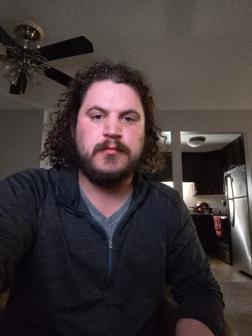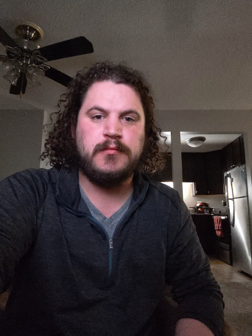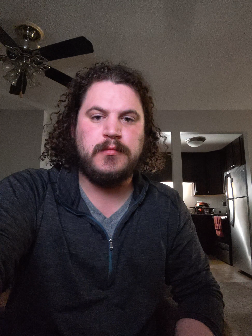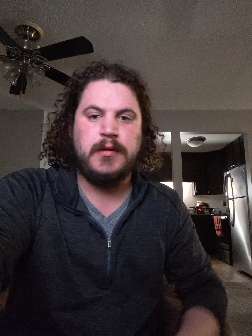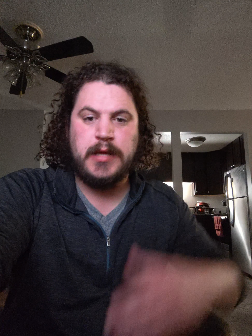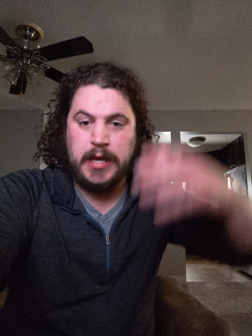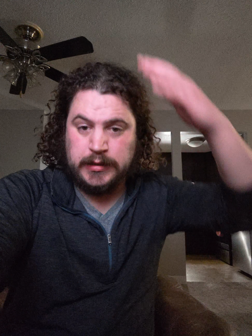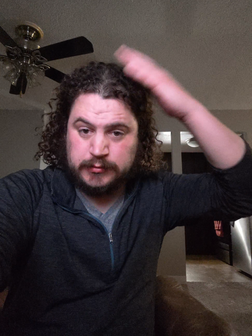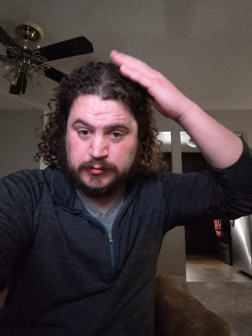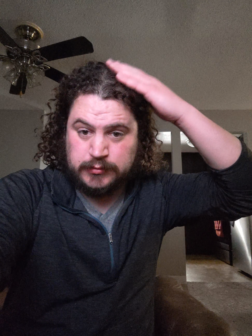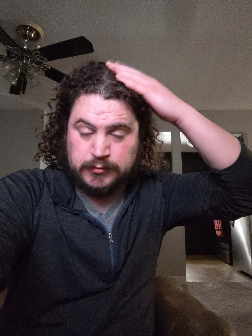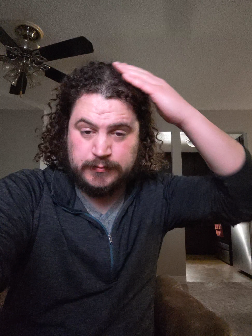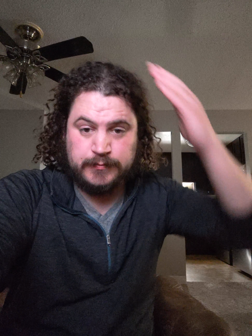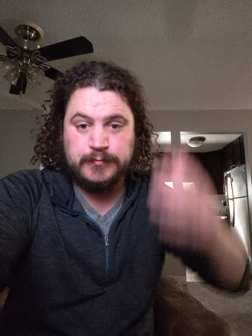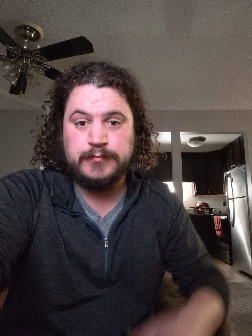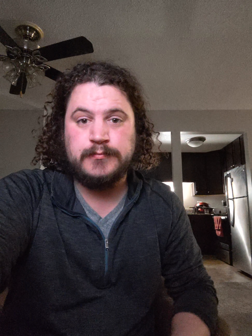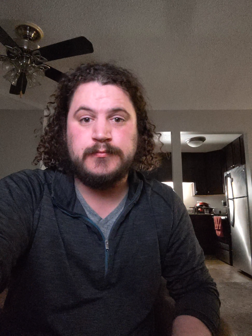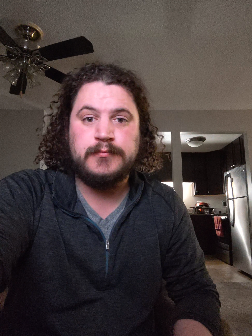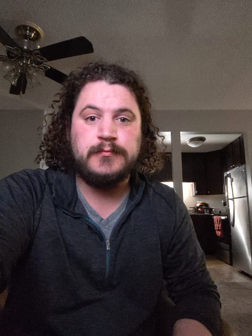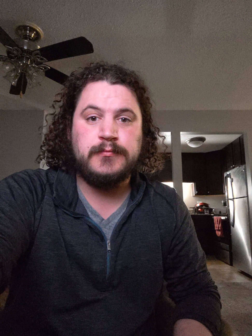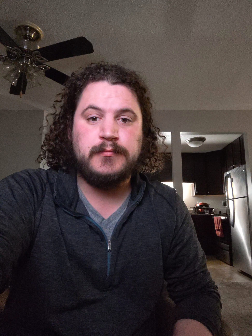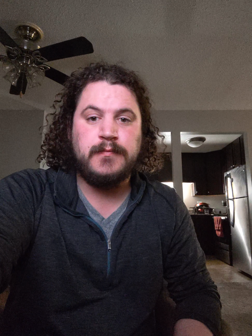hat